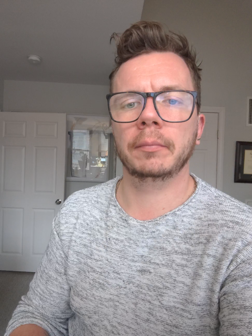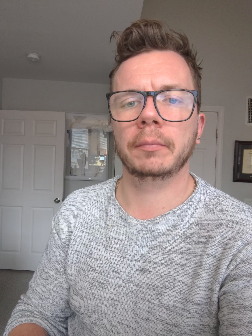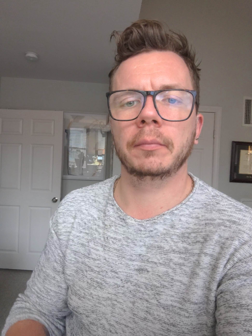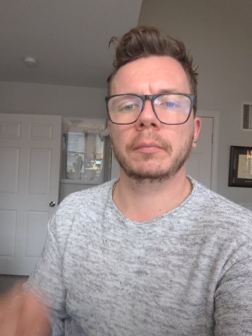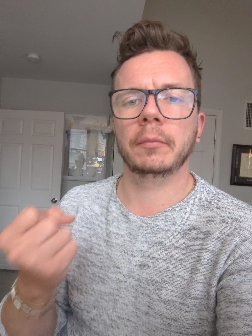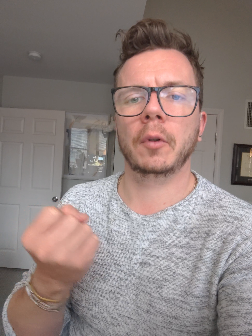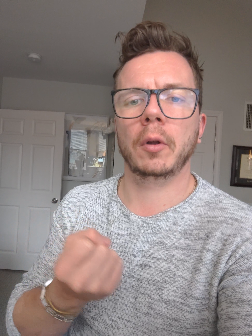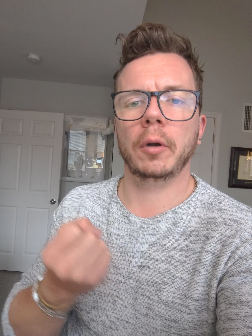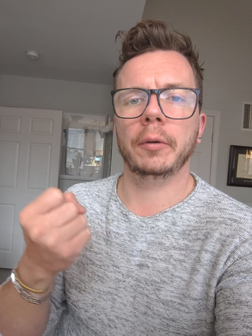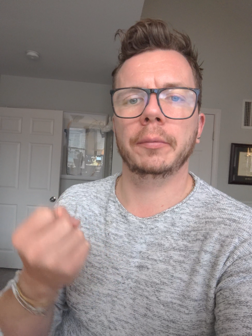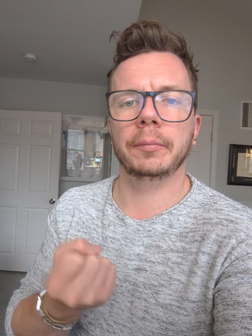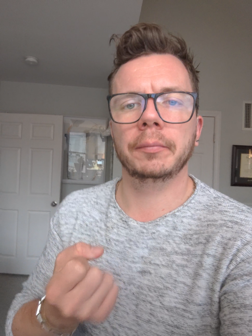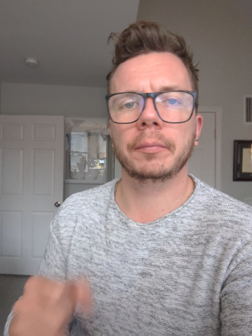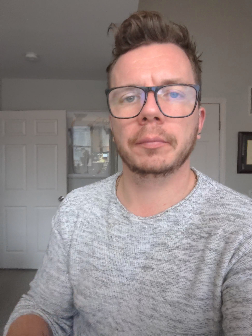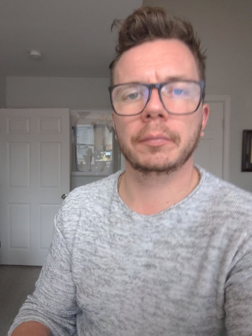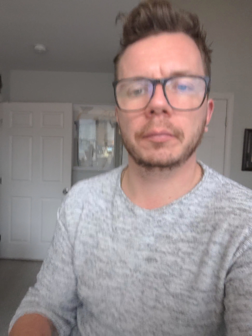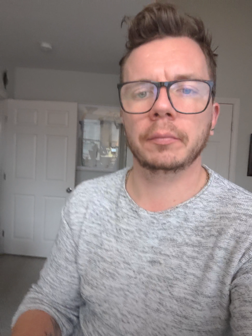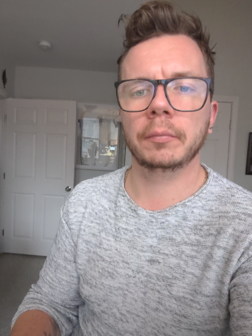car